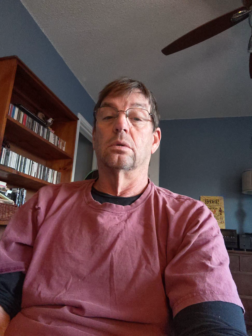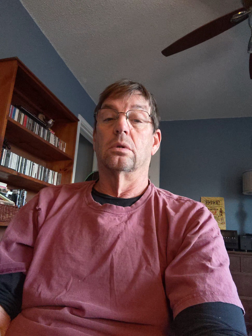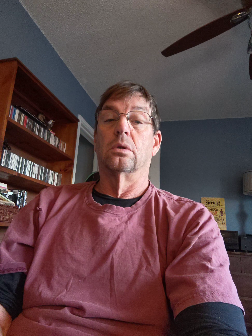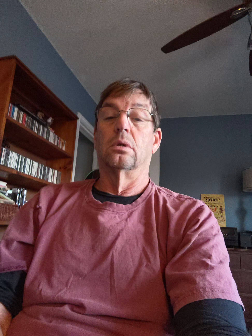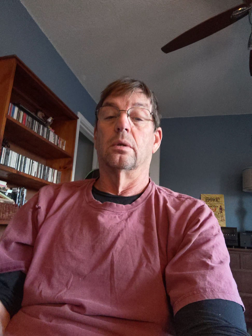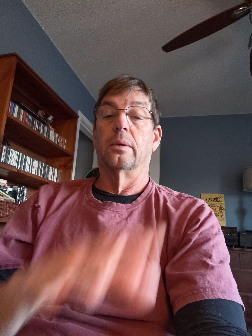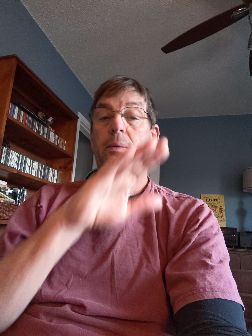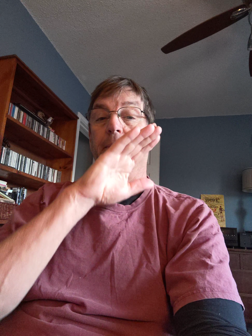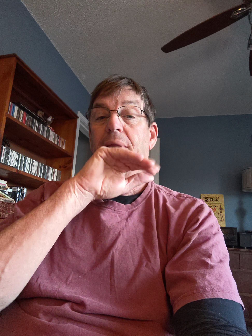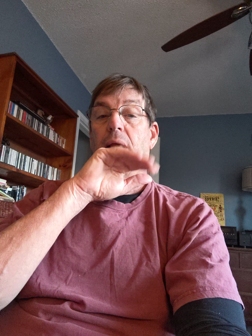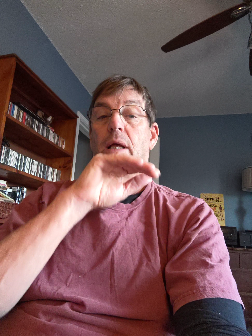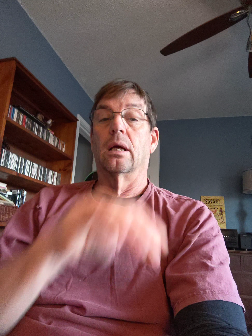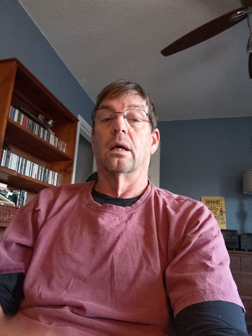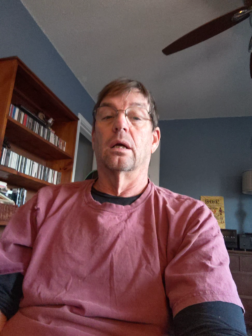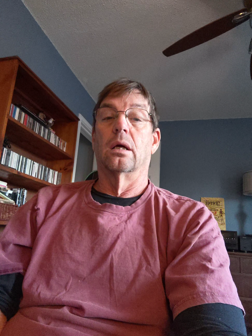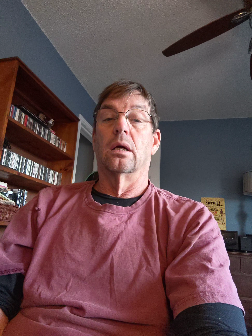pig